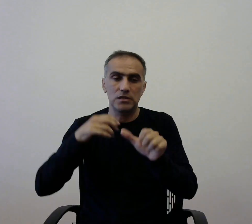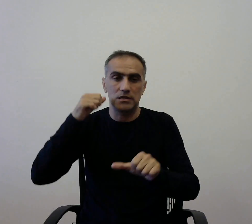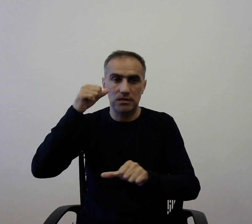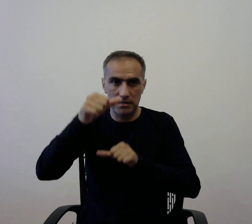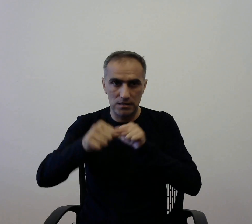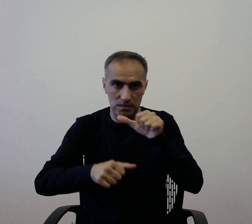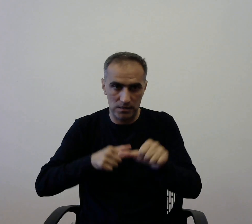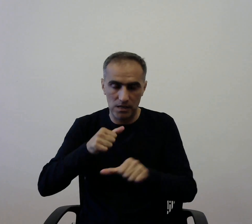il